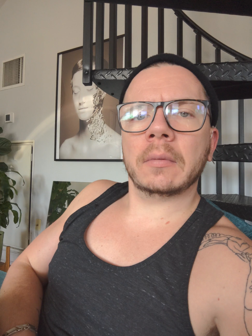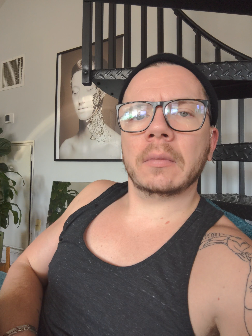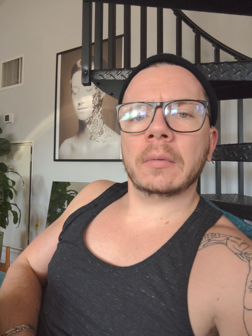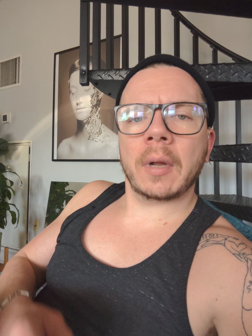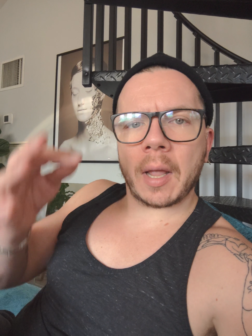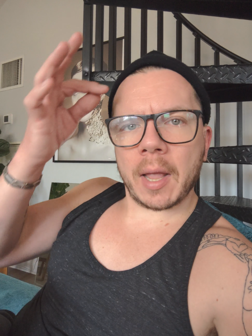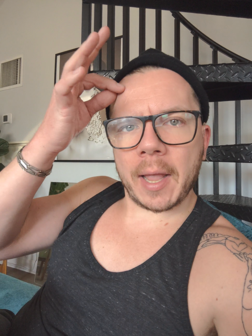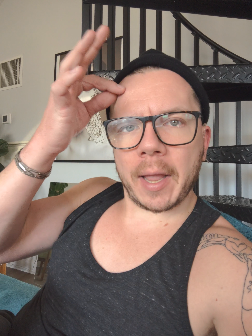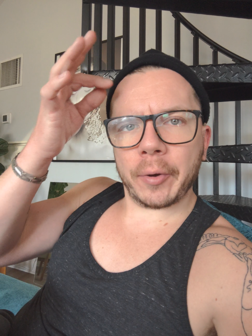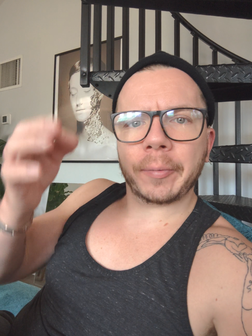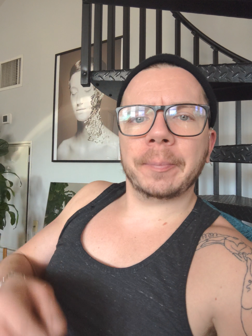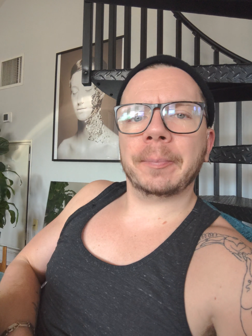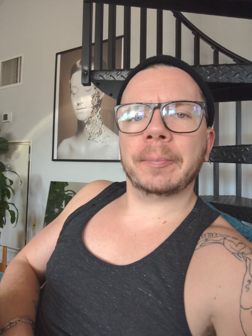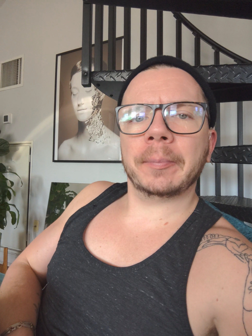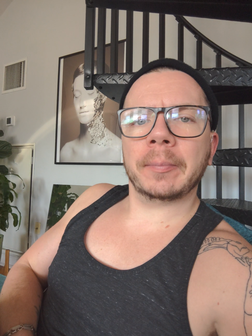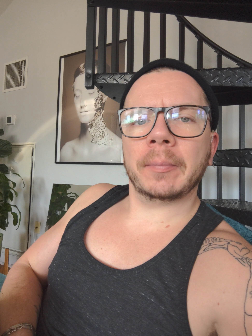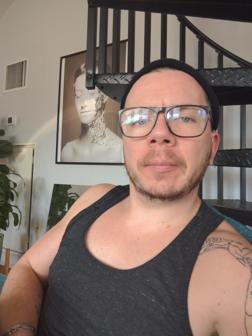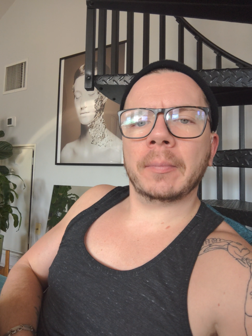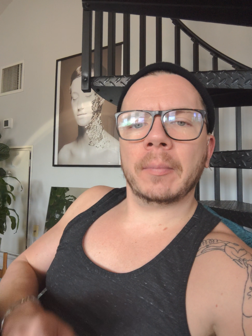hair